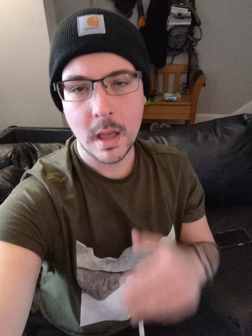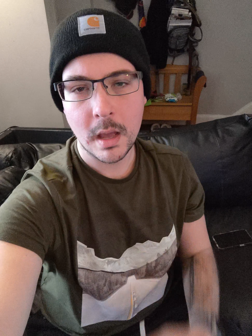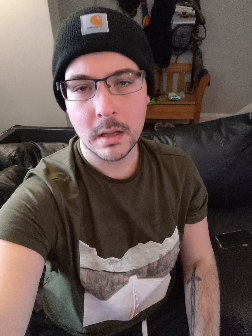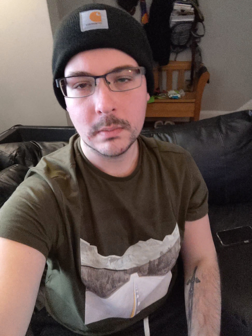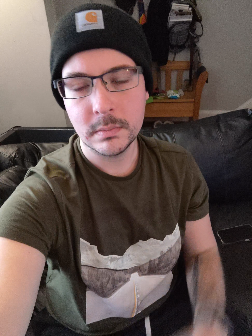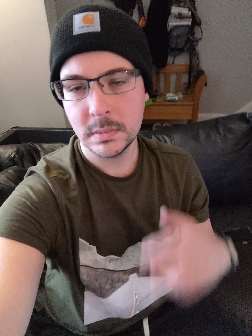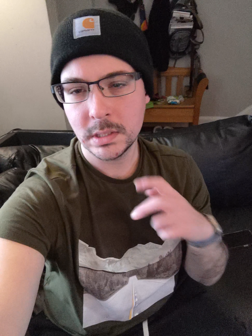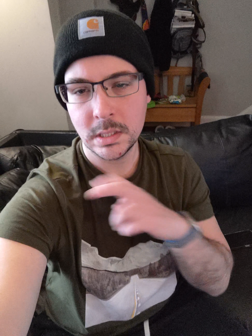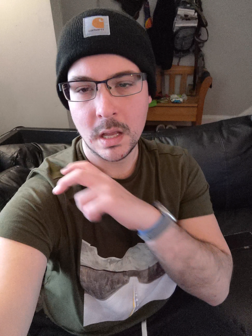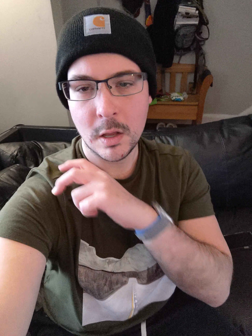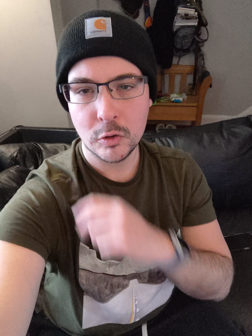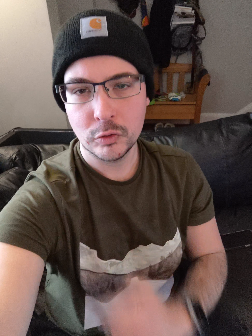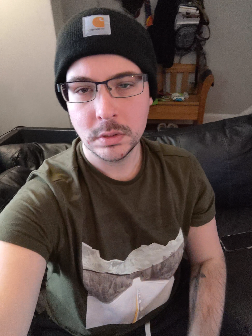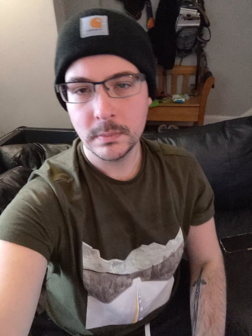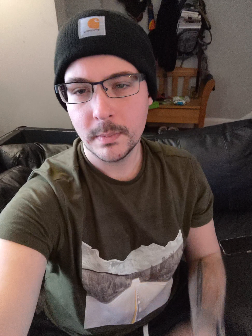stairs